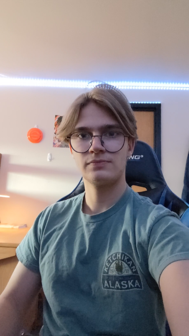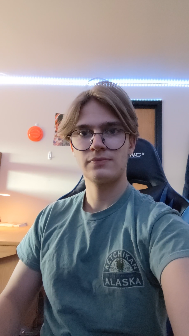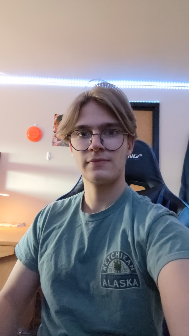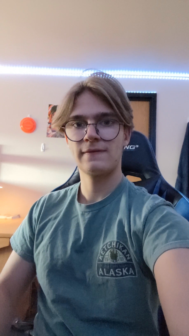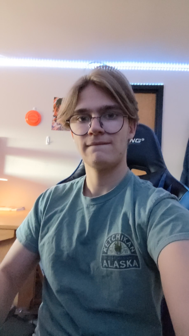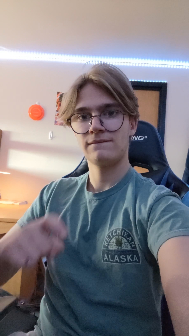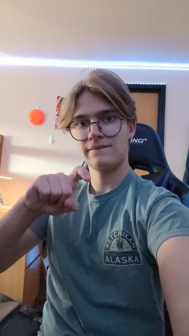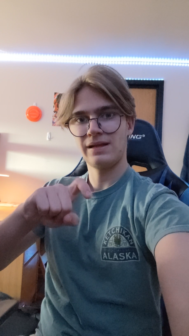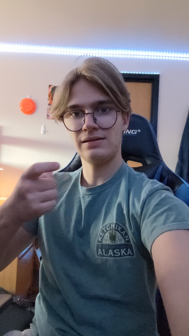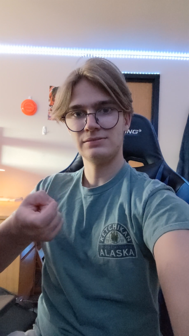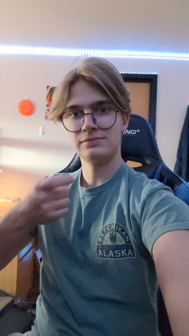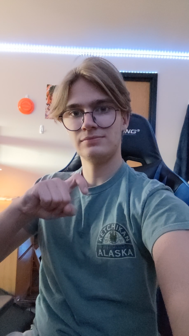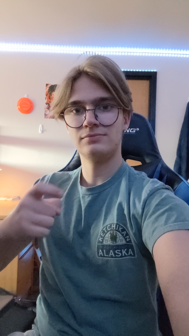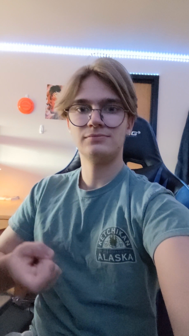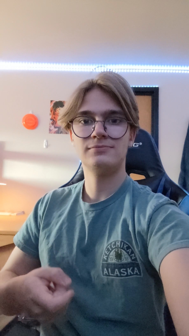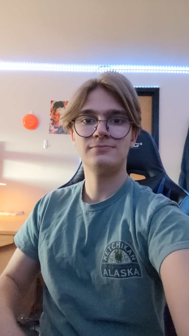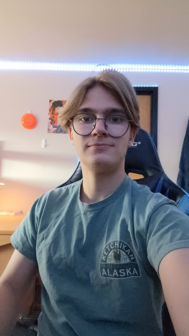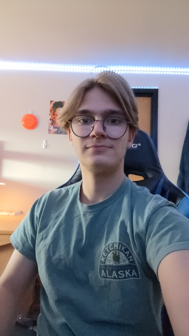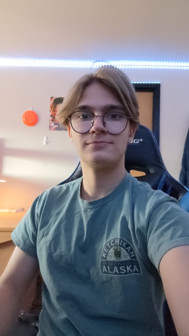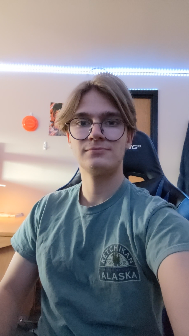friend